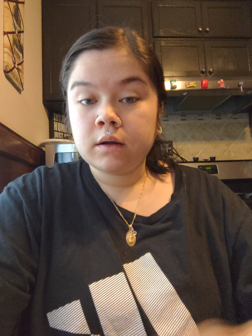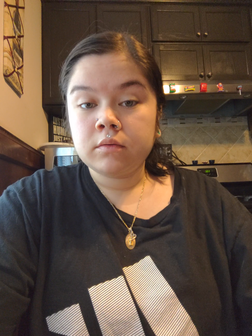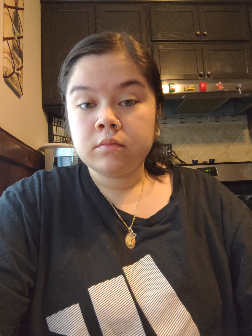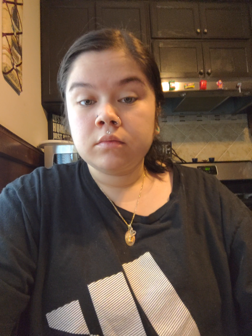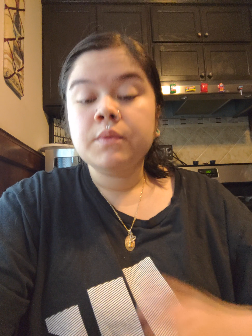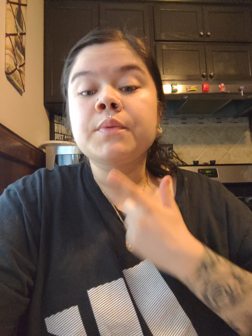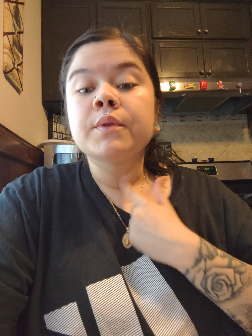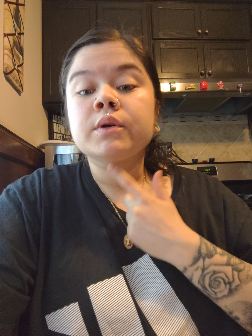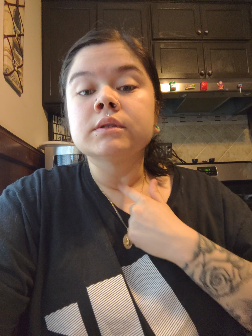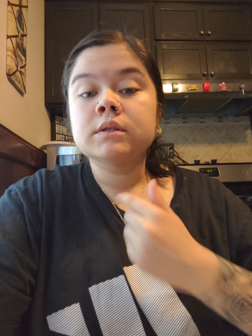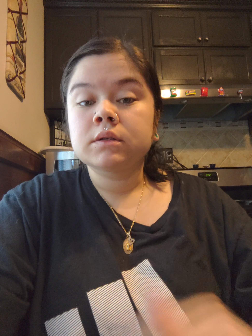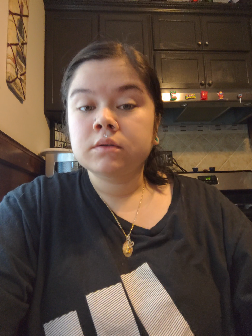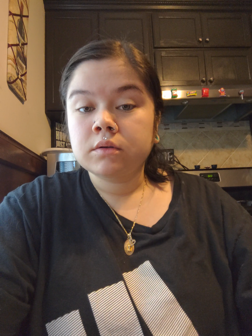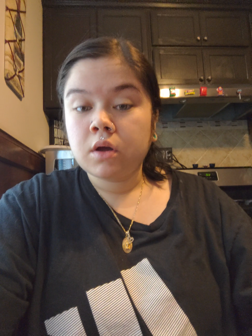thirsty